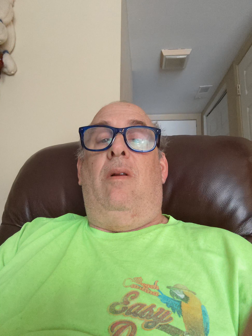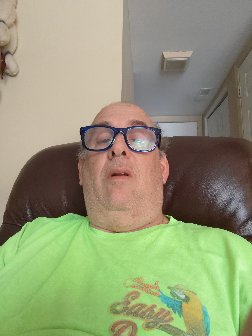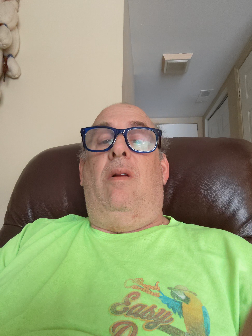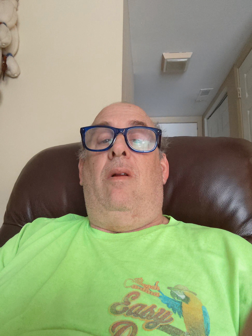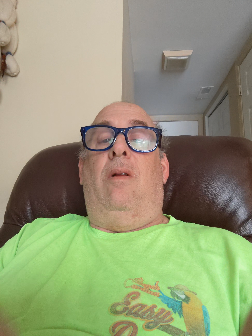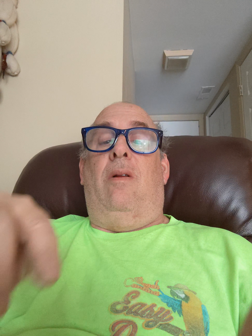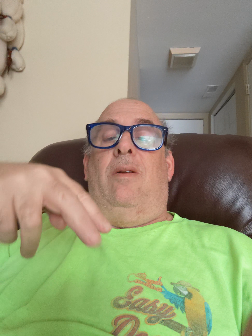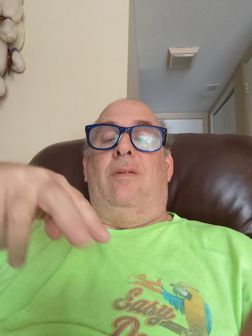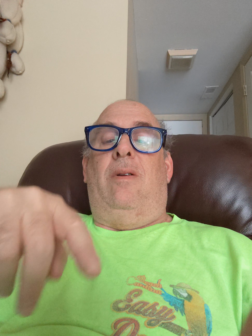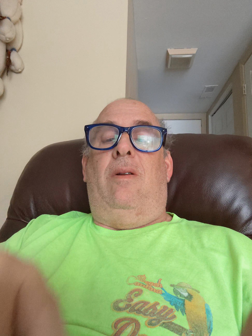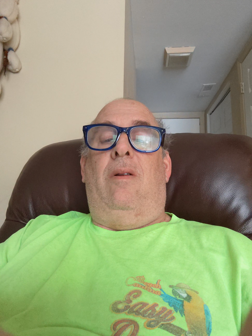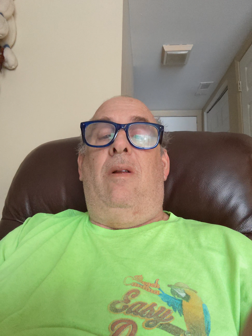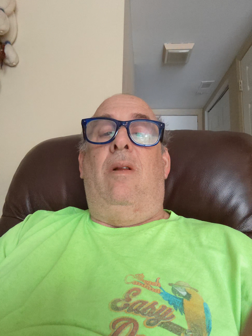dance